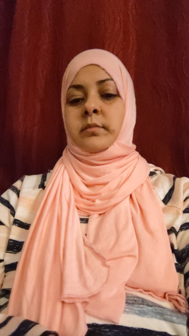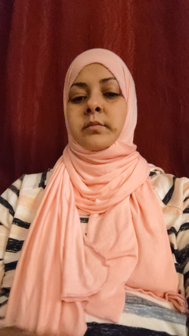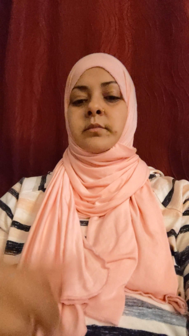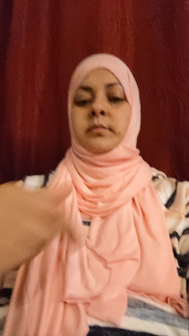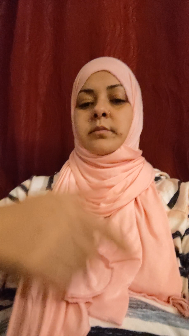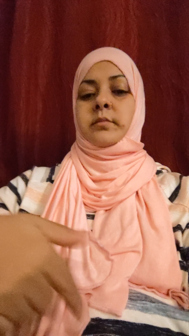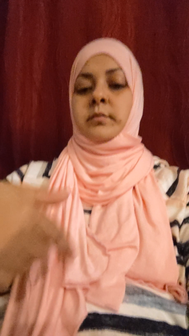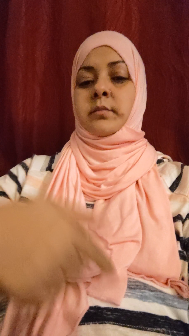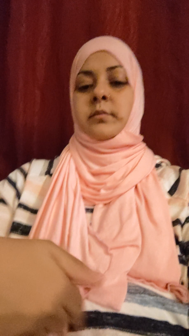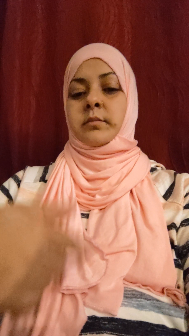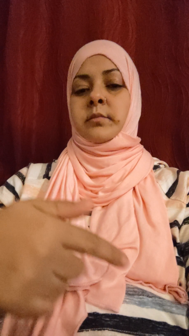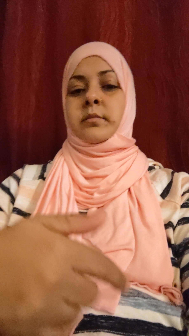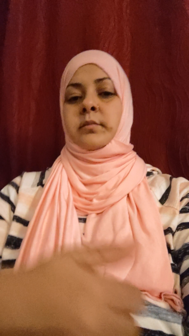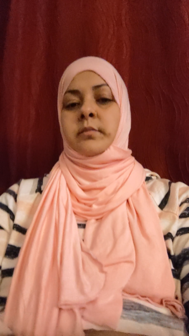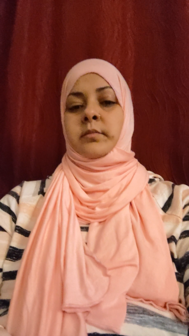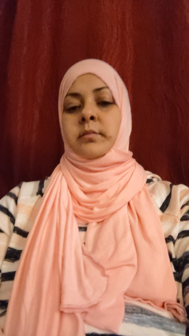belly button